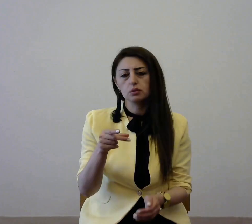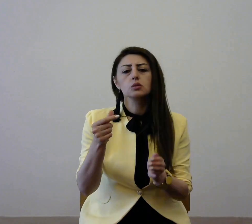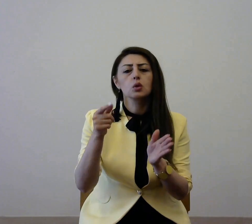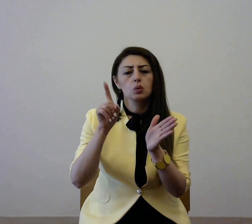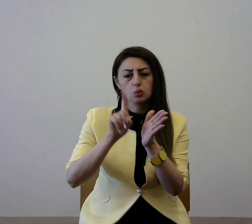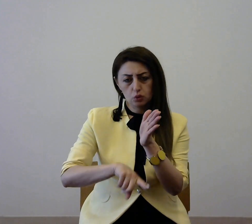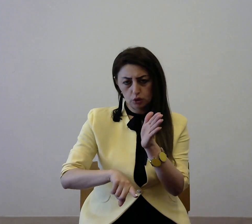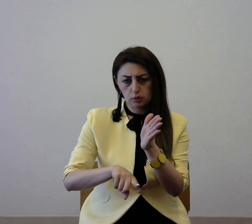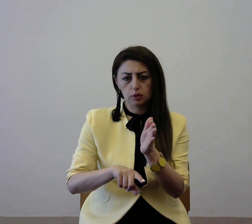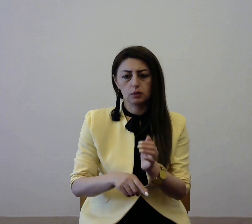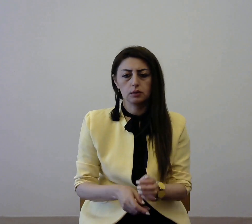ucuzdur